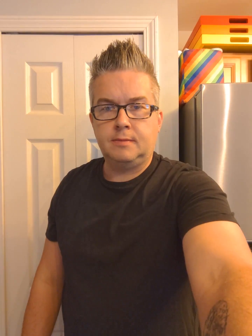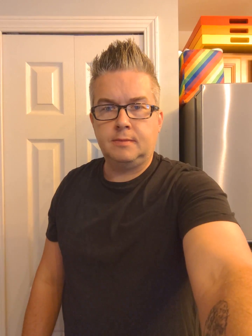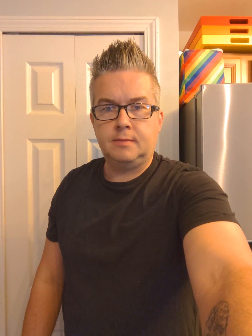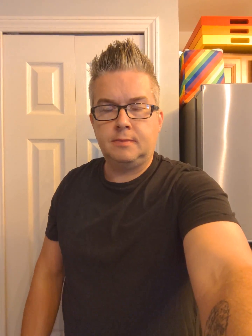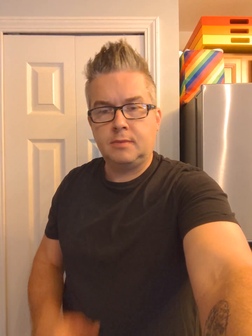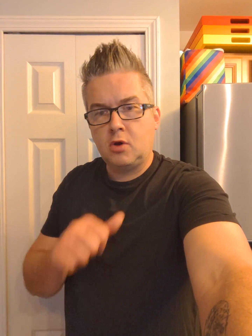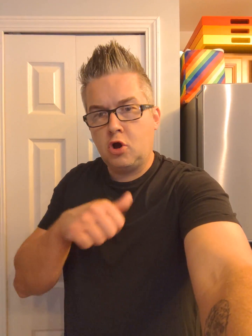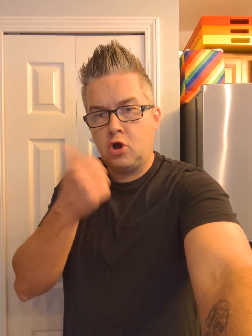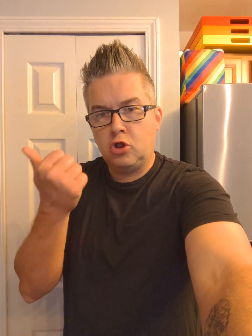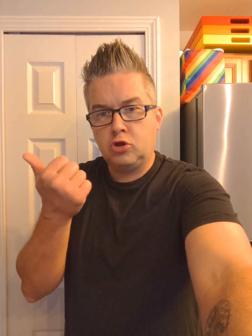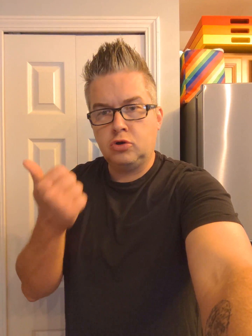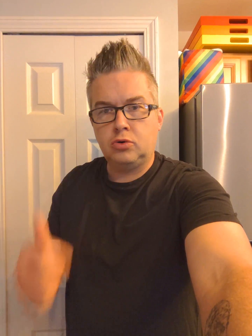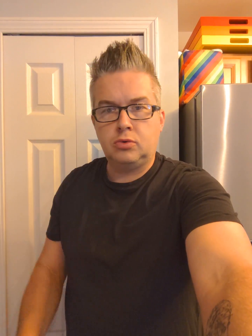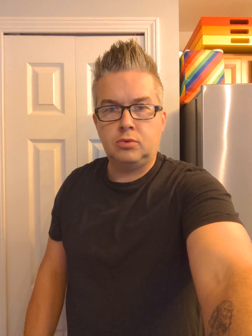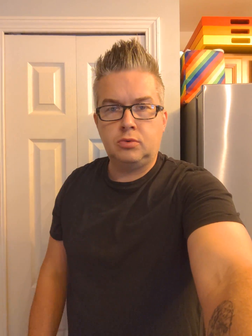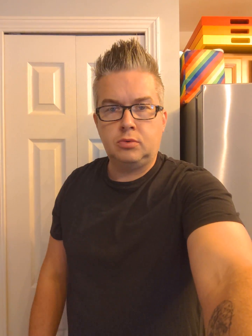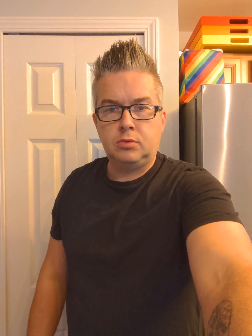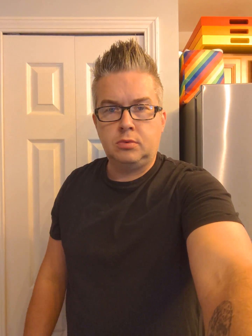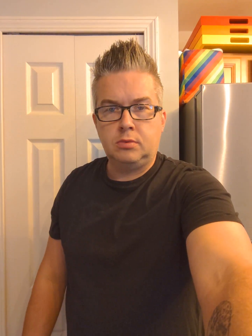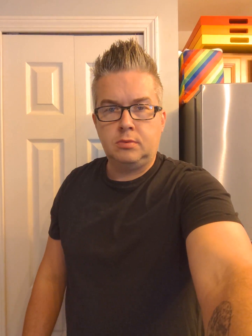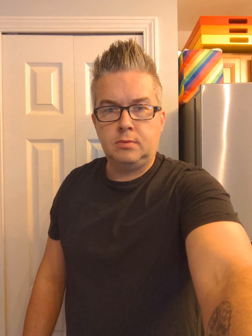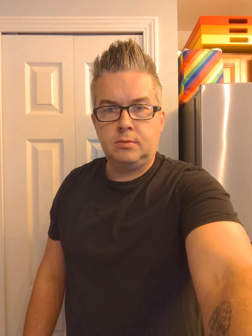other